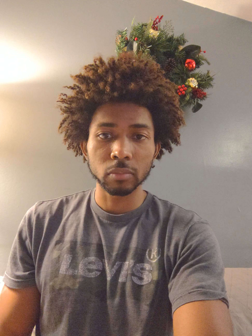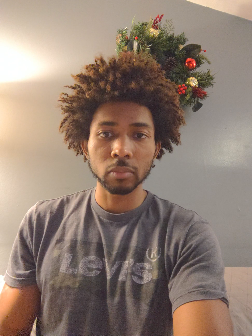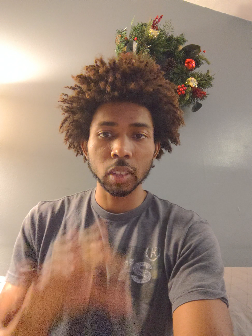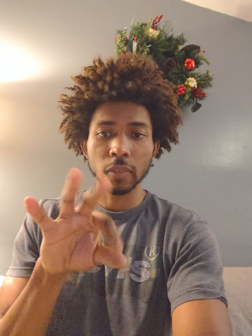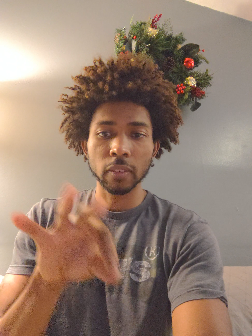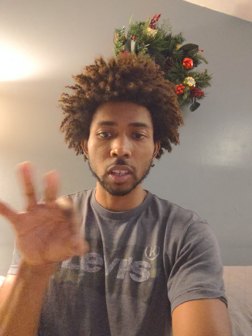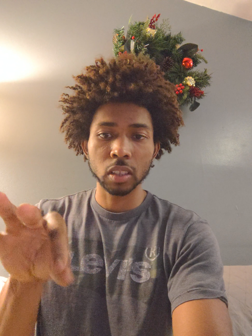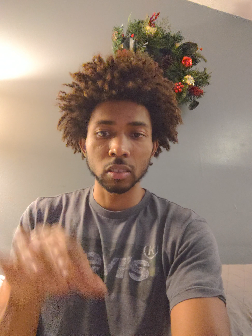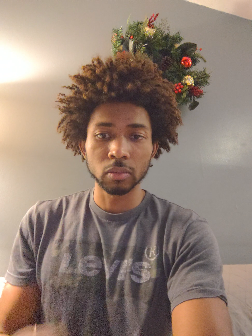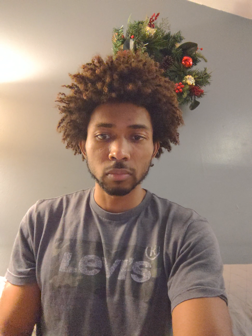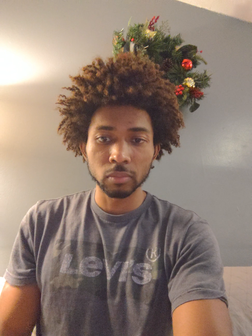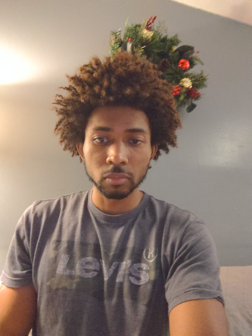french fries